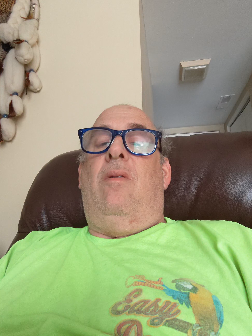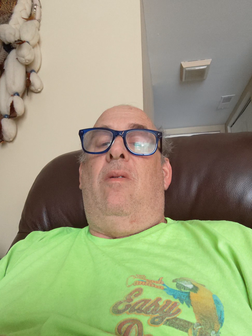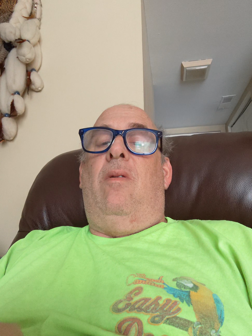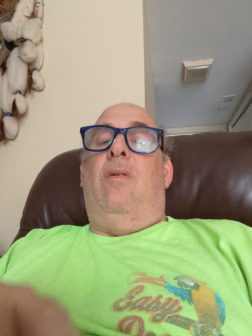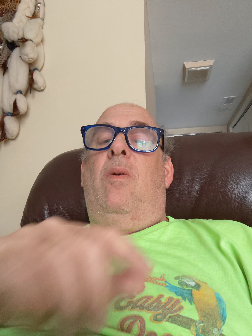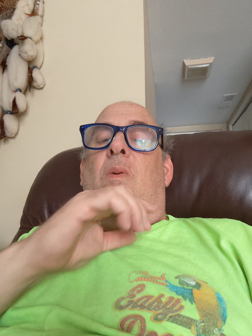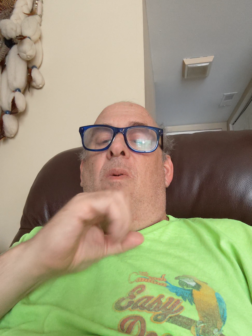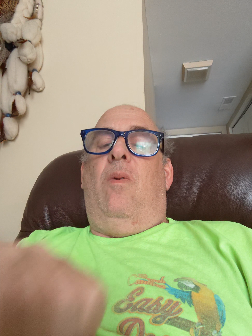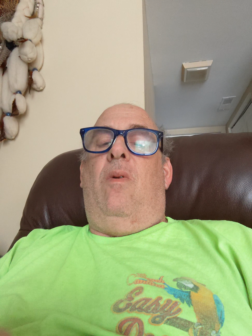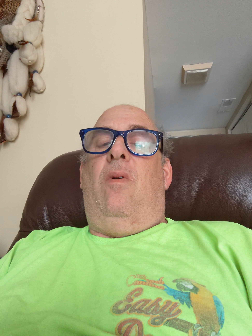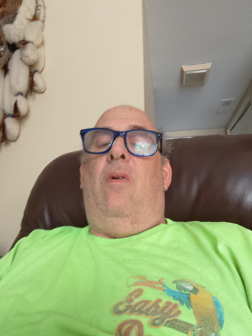old